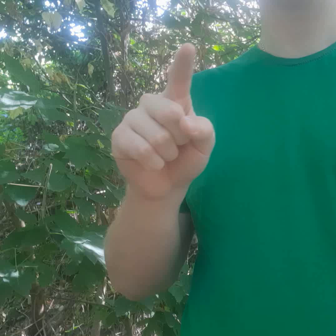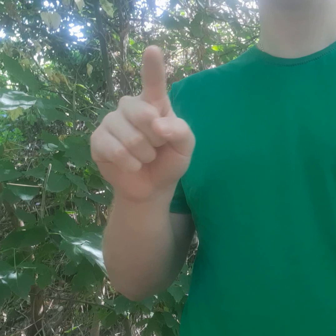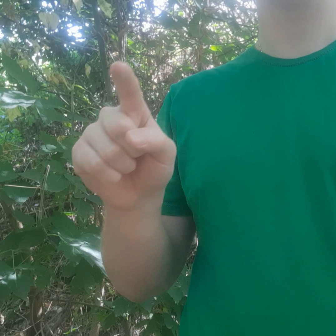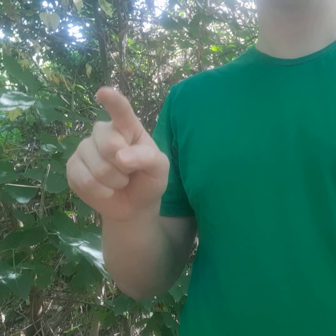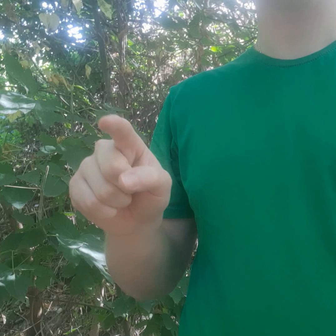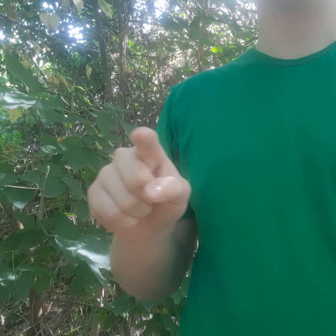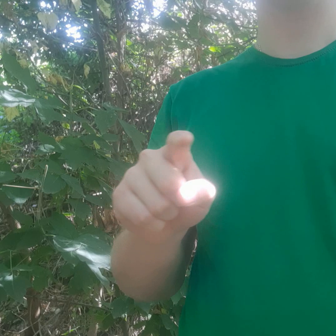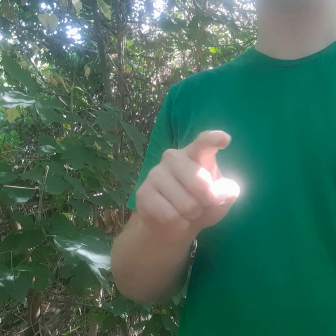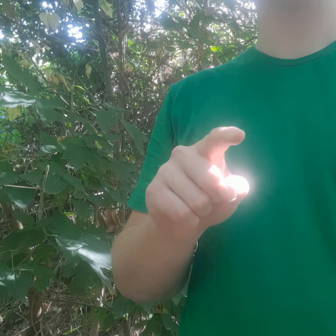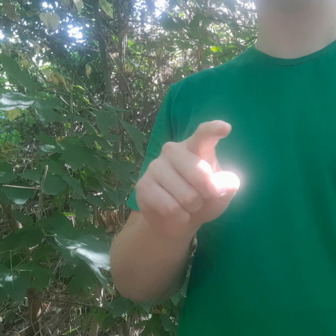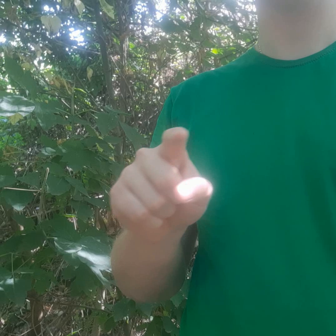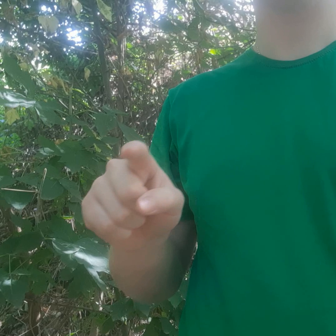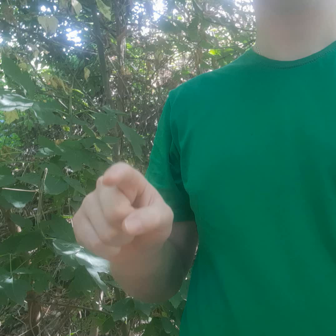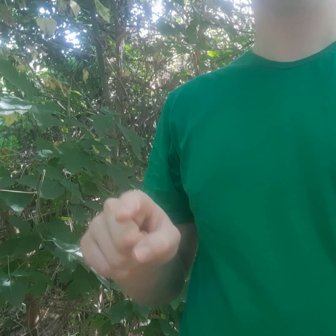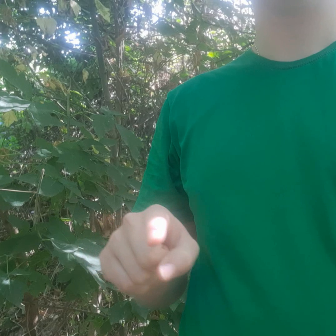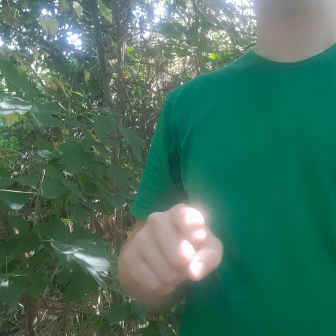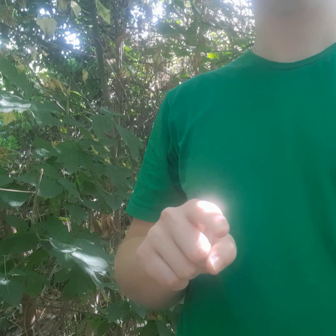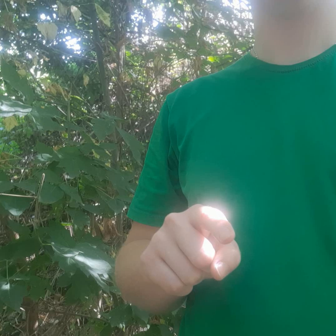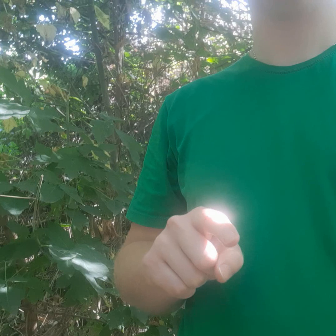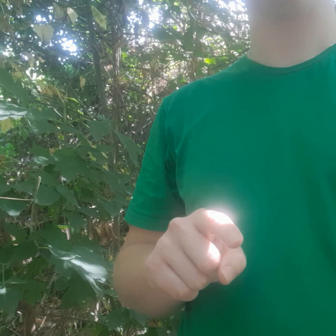З